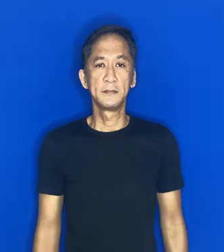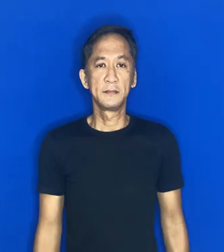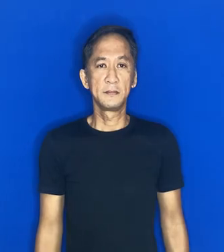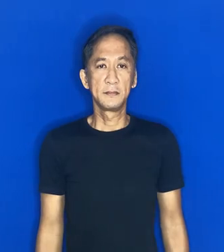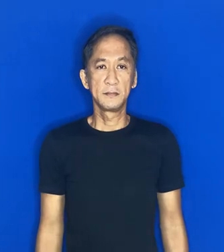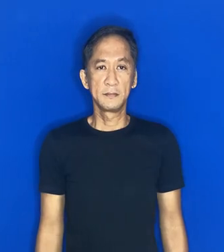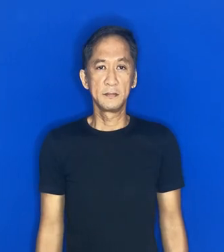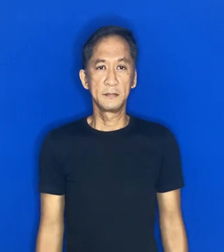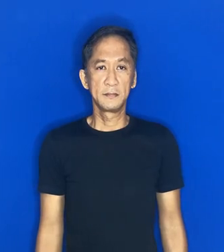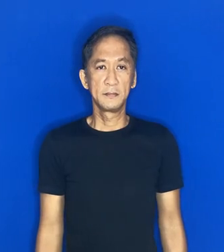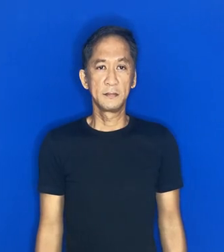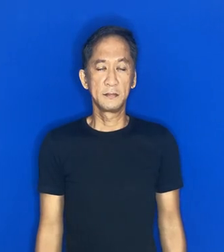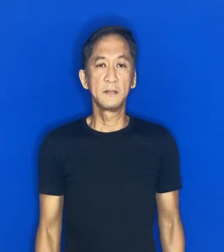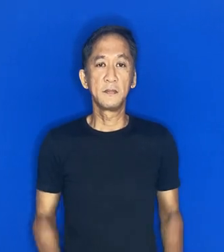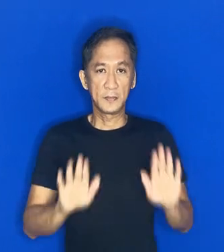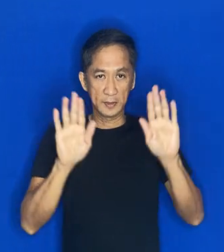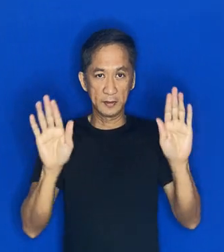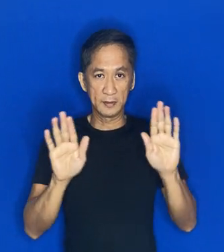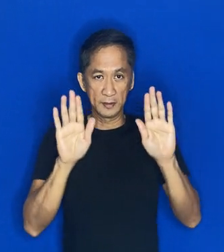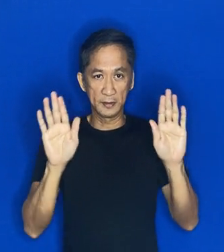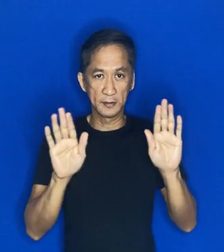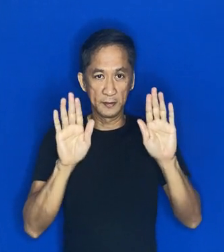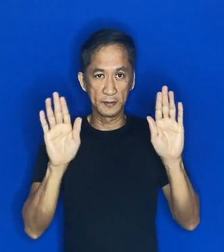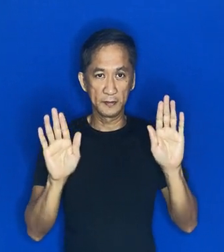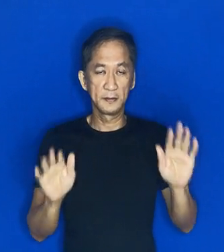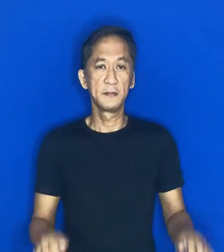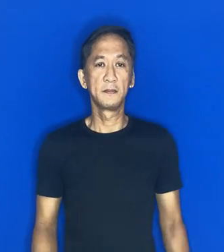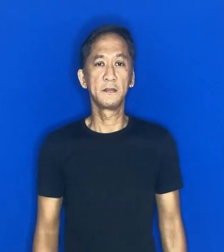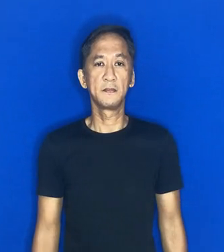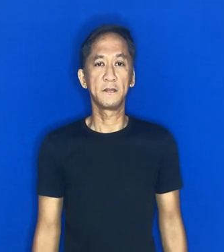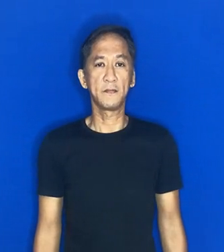sunday